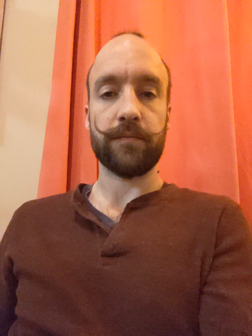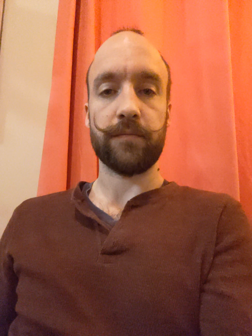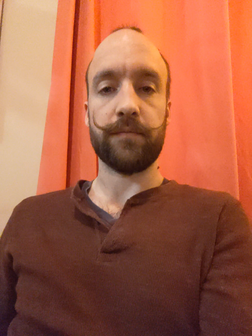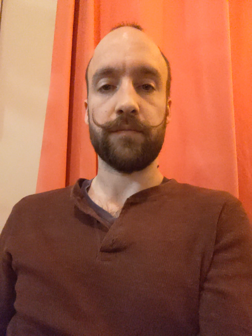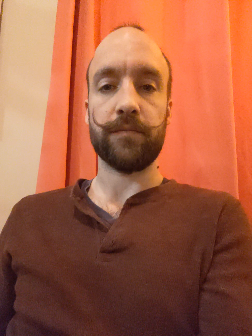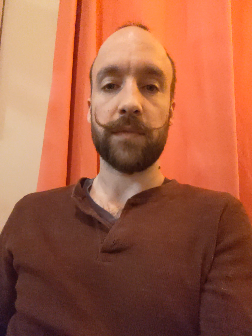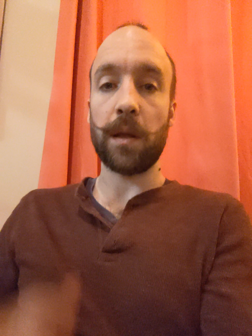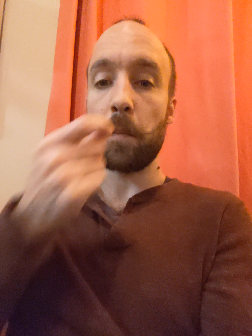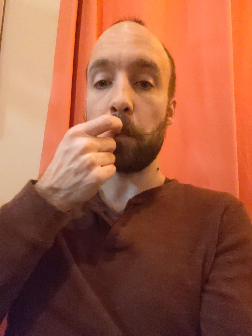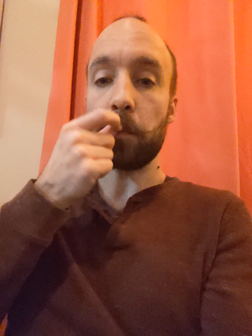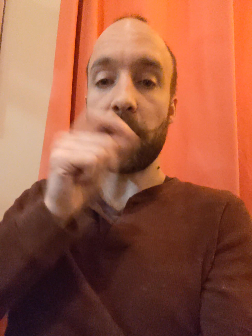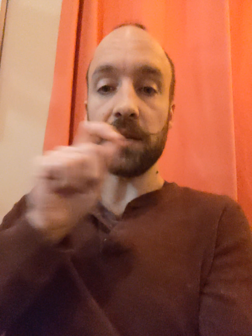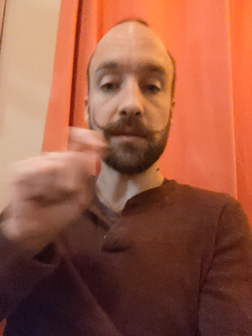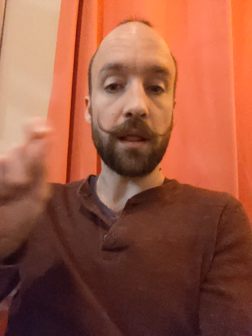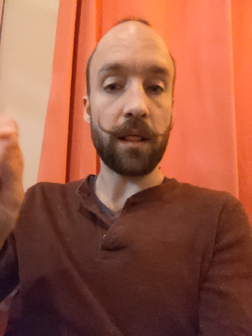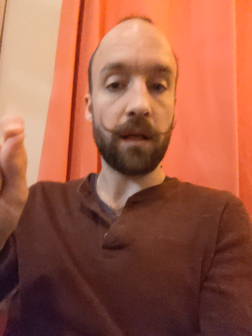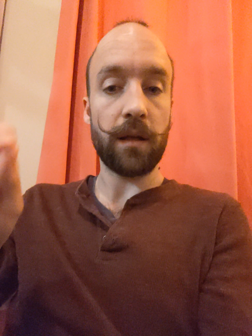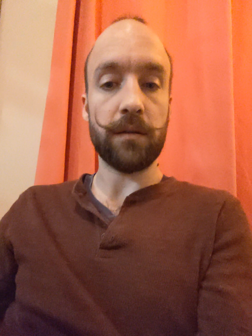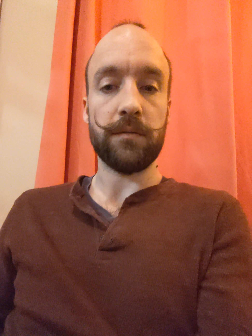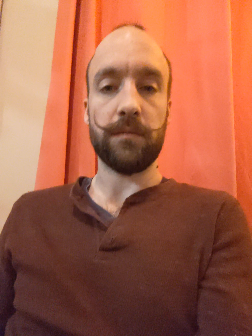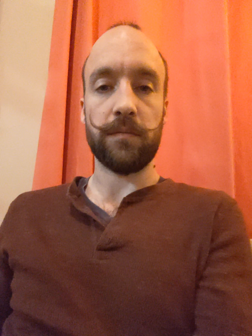pencil